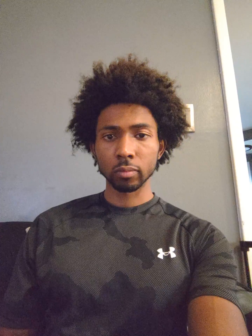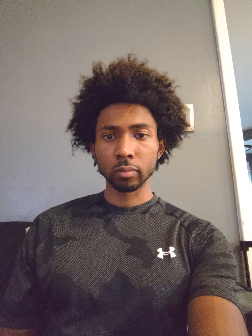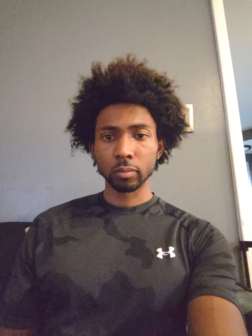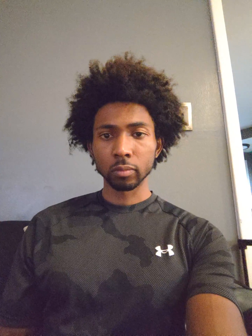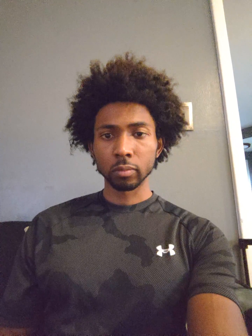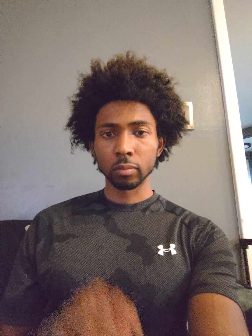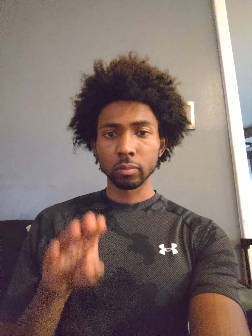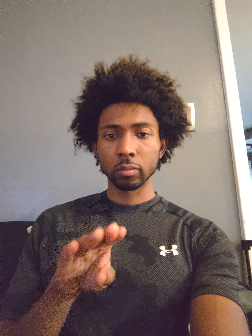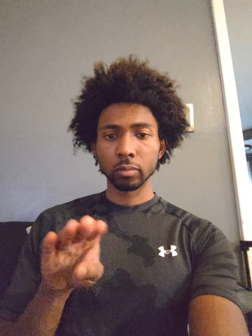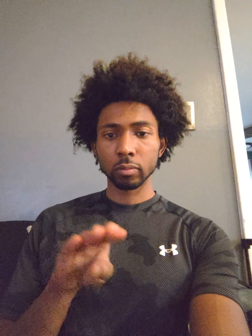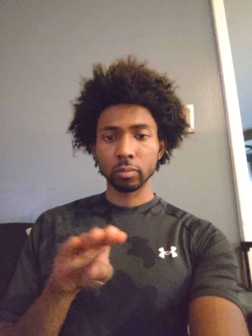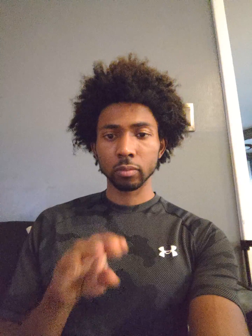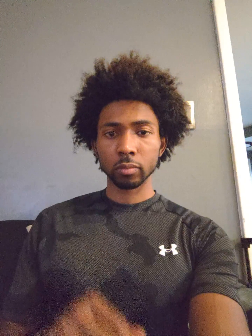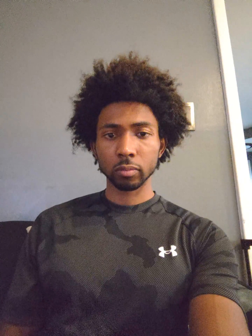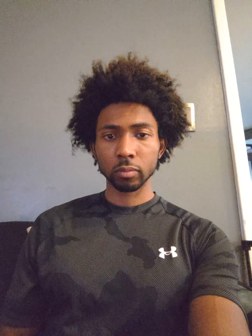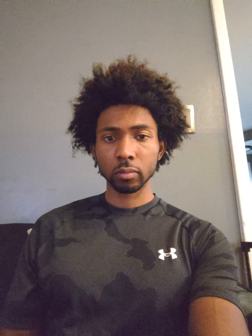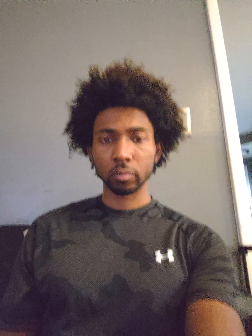boots